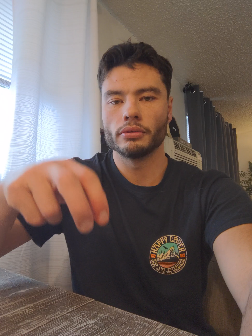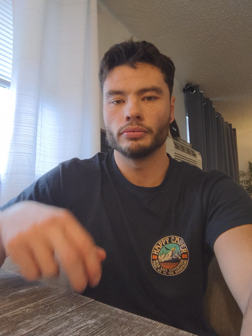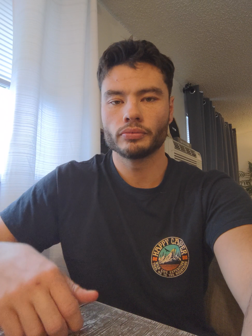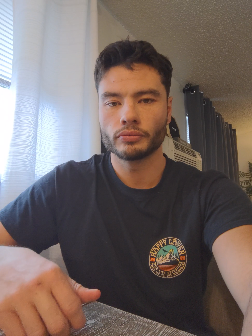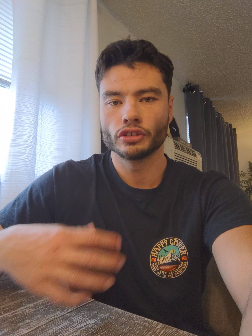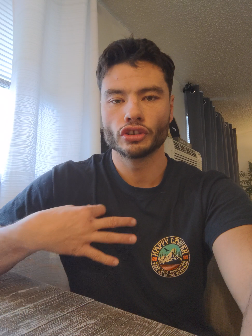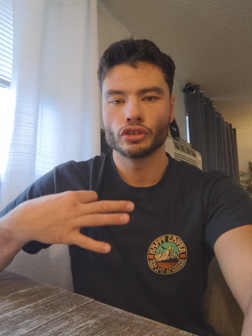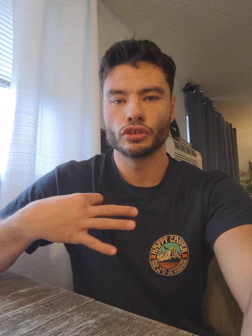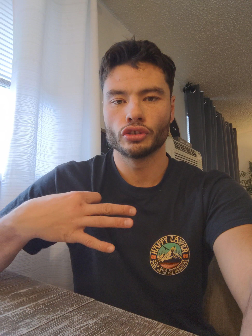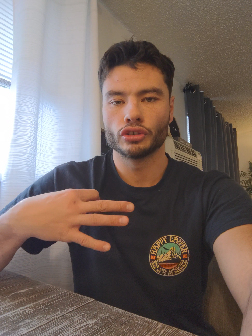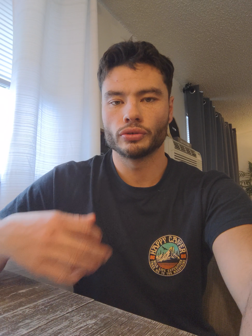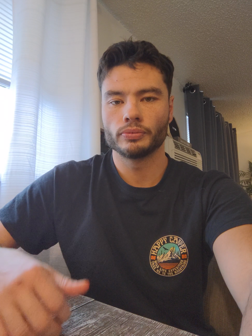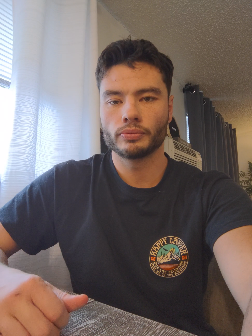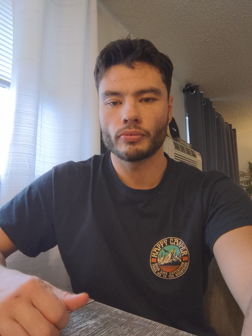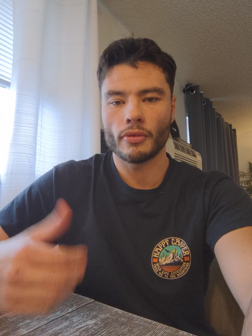shirt